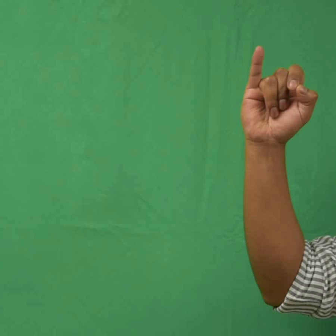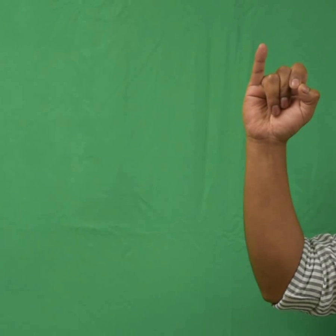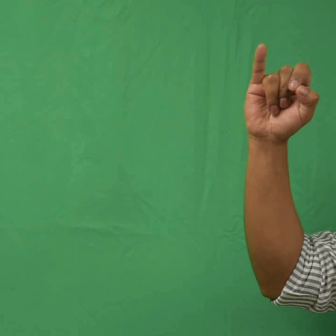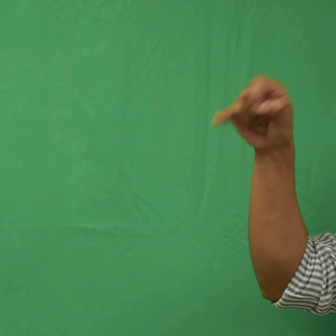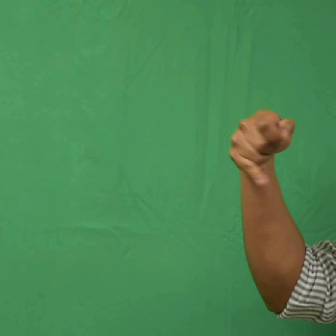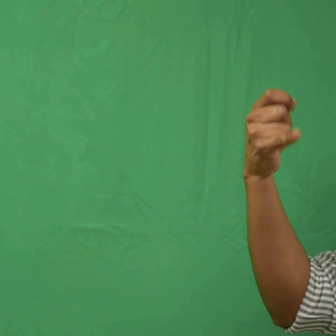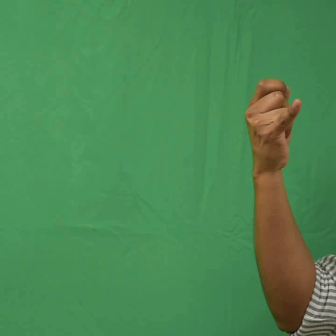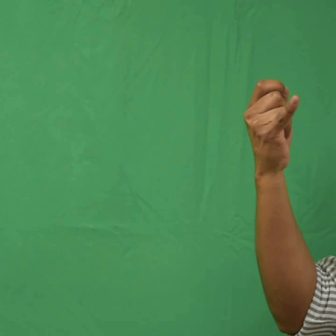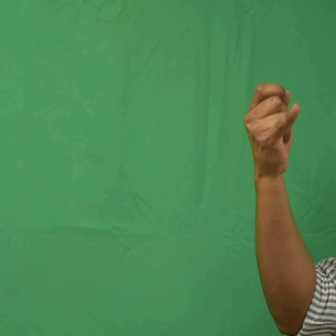J